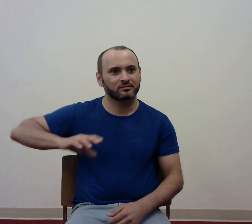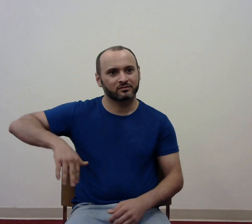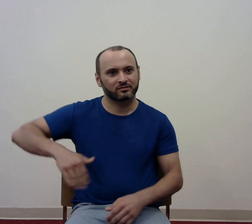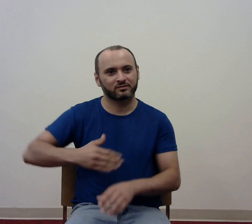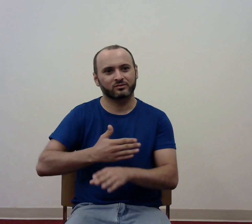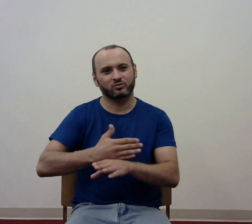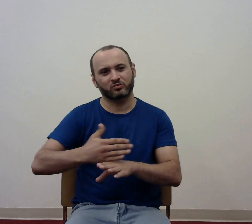sonra